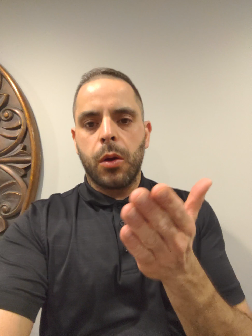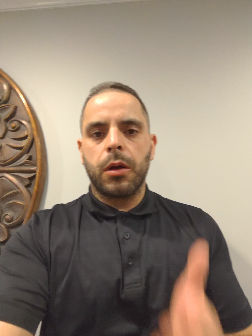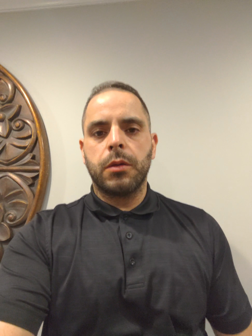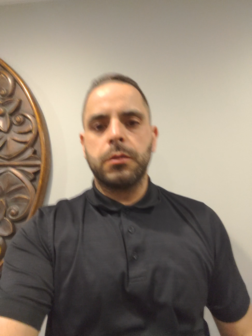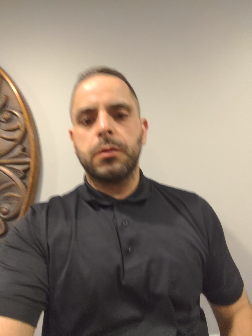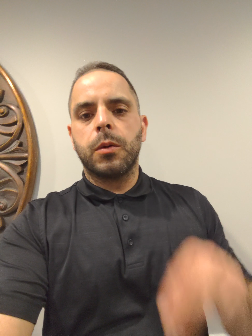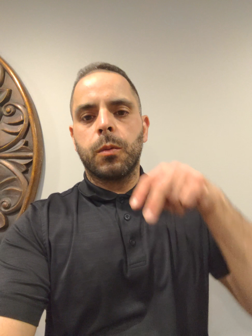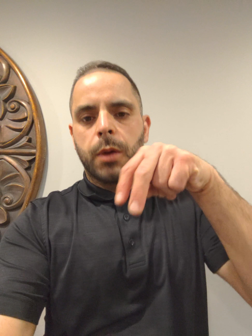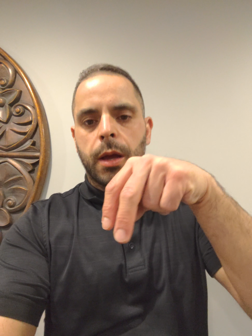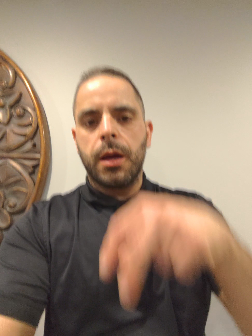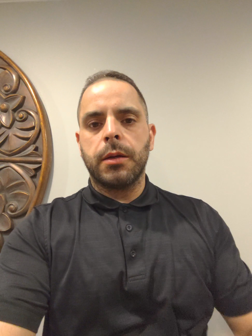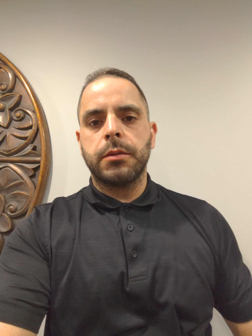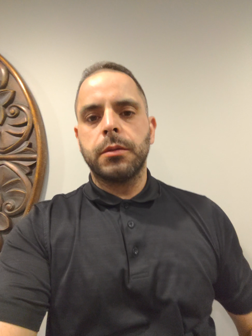ride